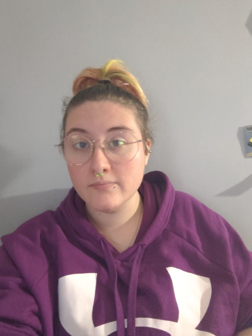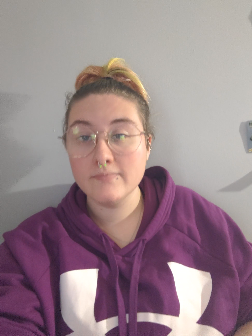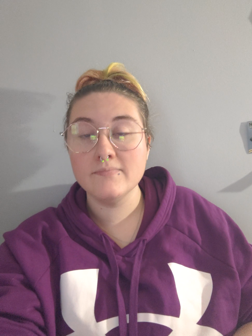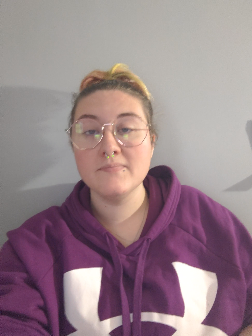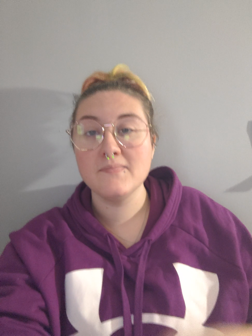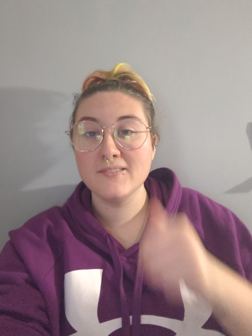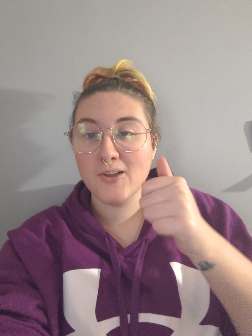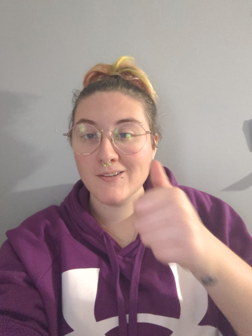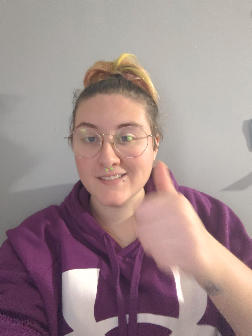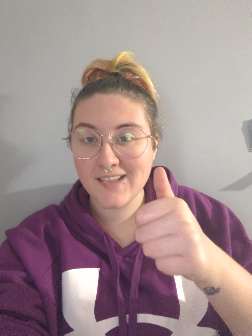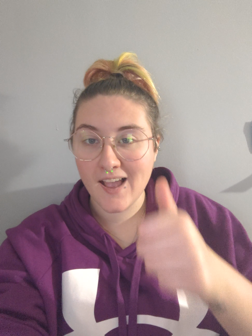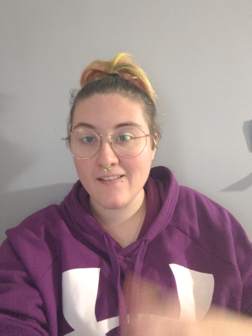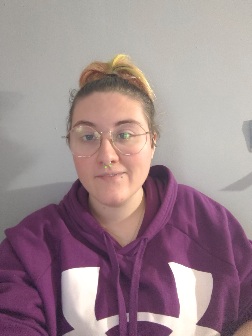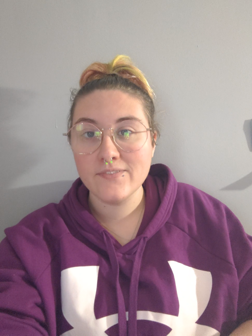yourself